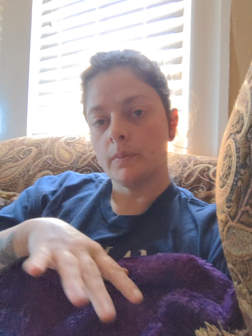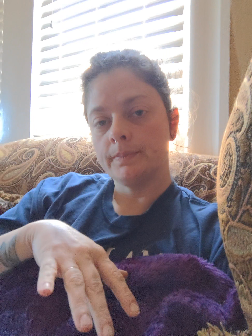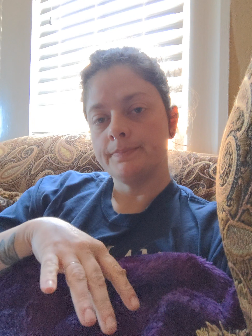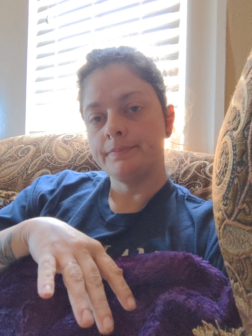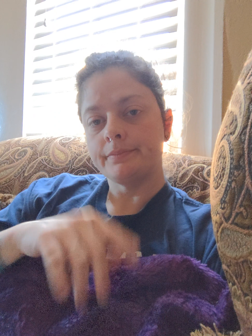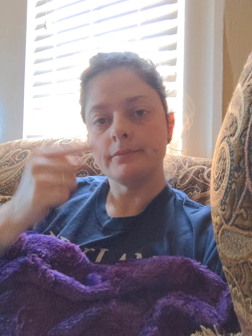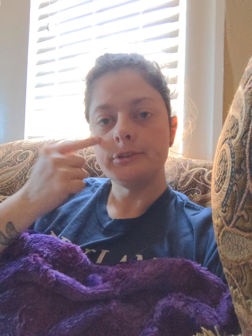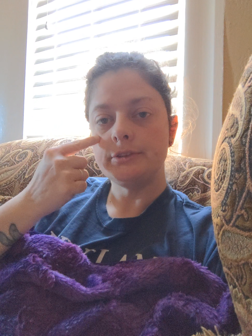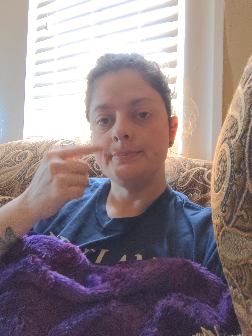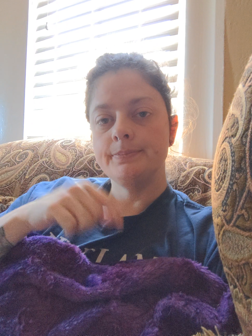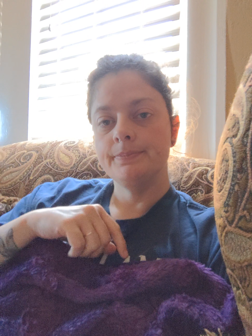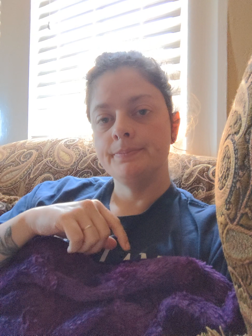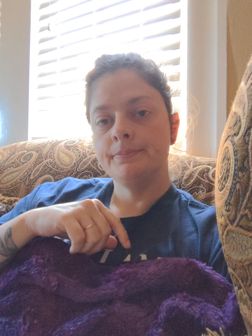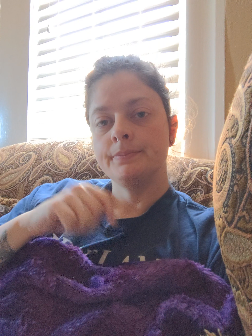eye